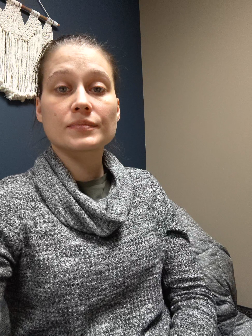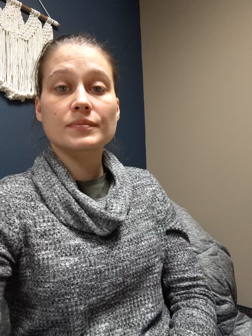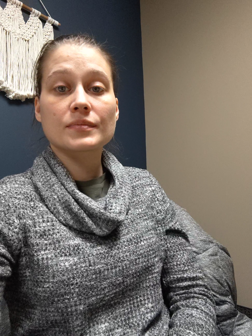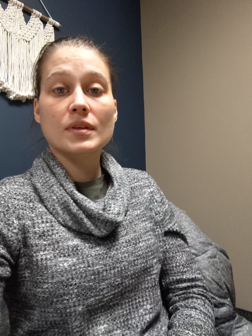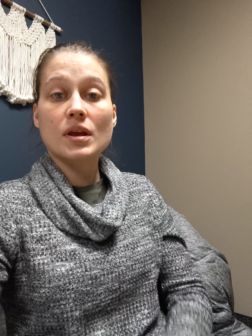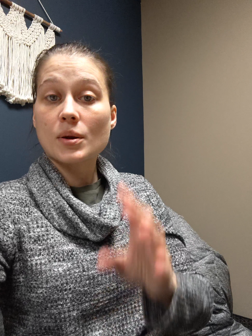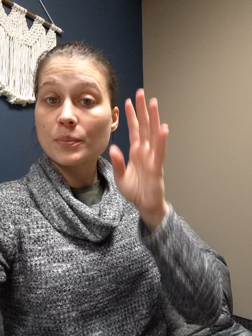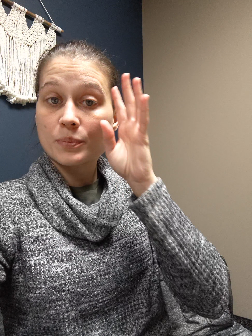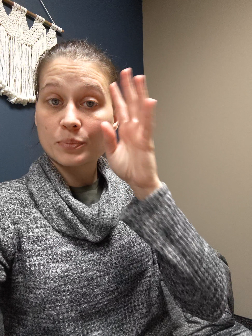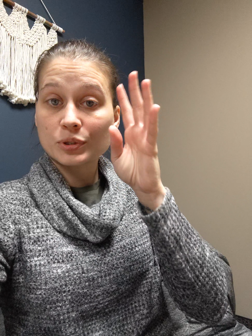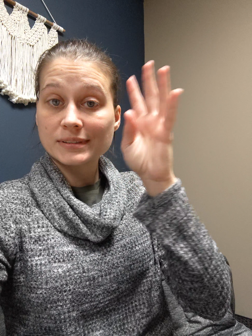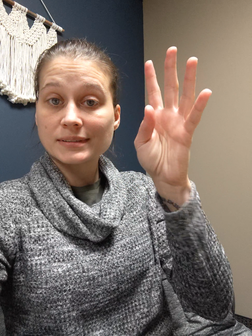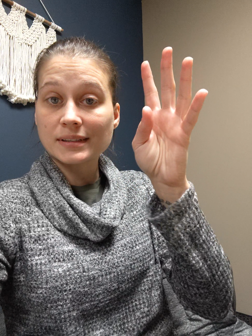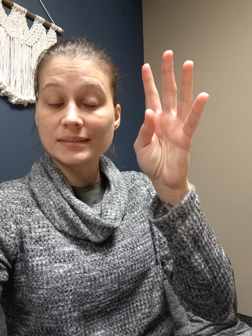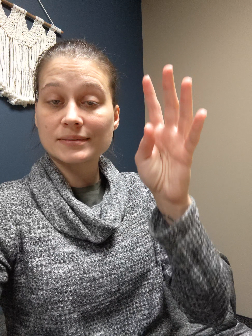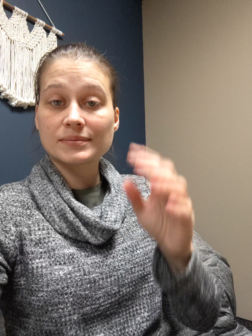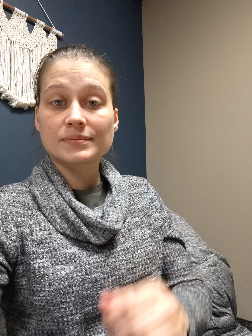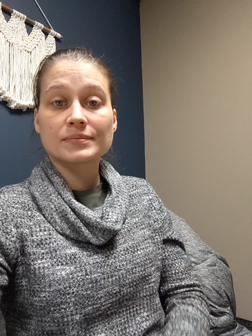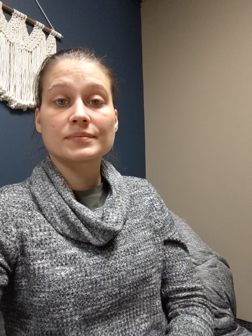pretend